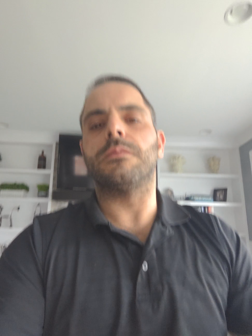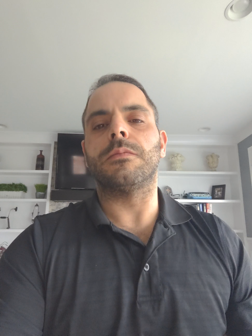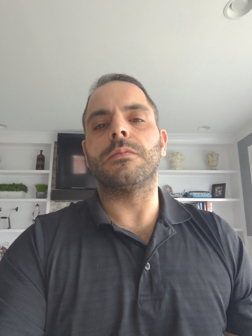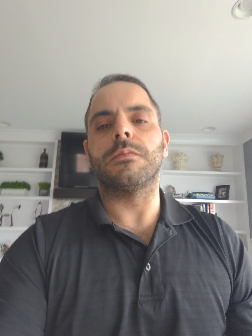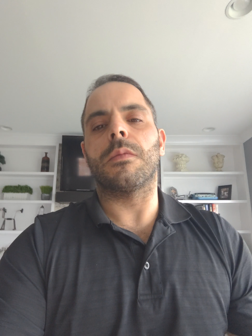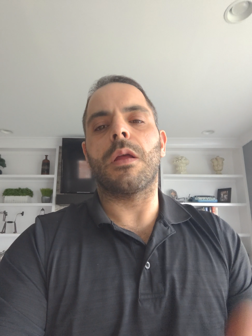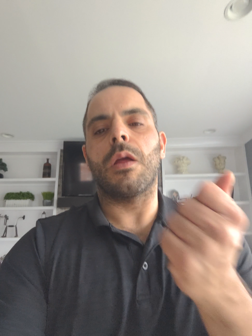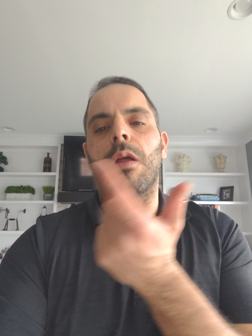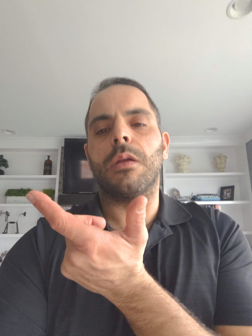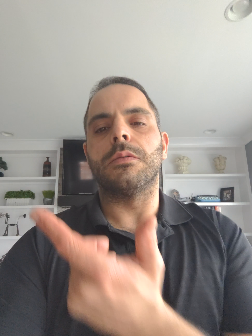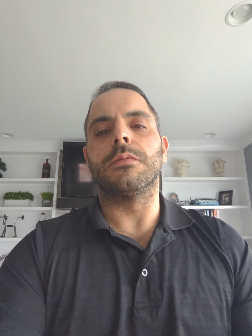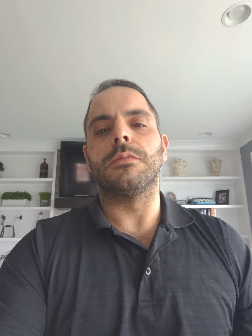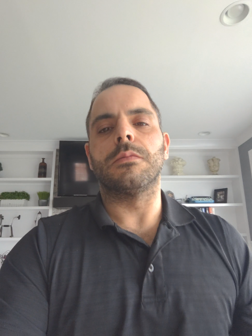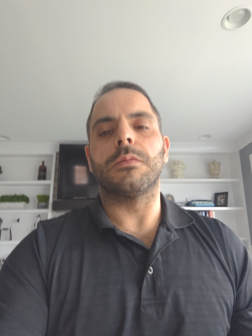all